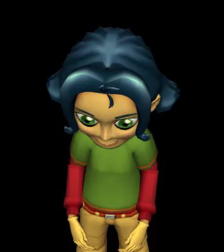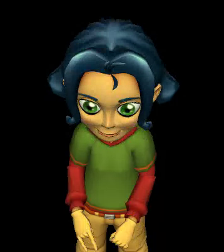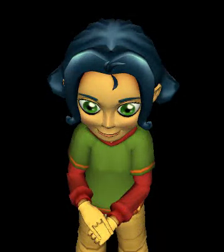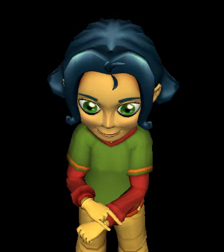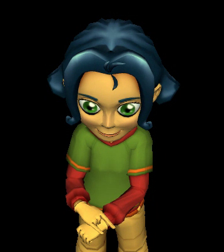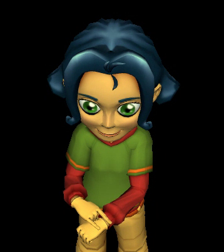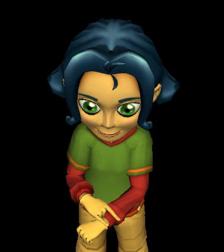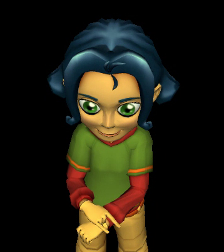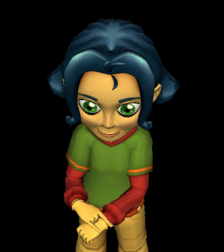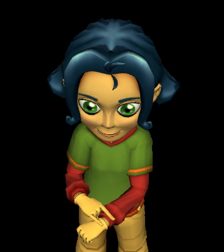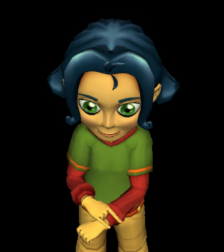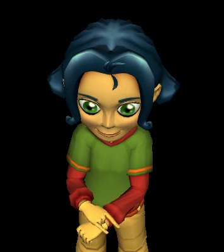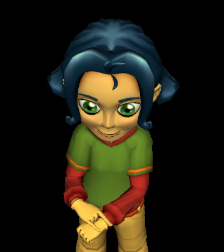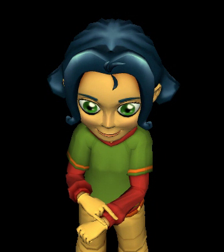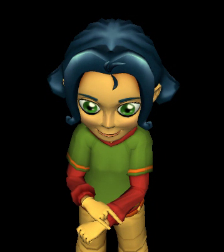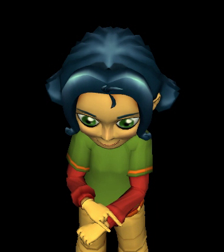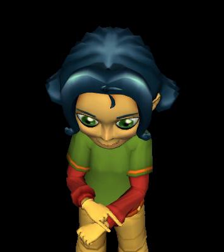ساعة